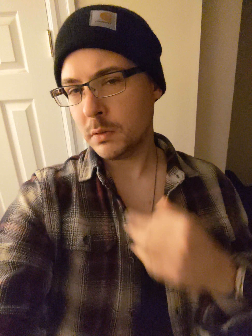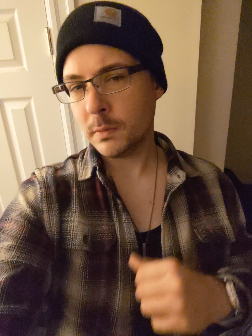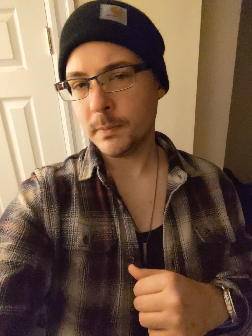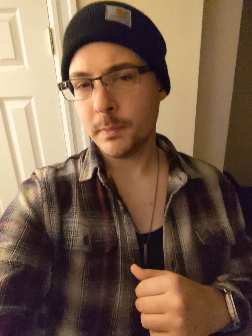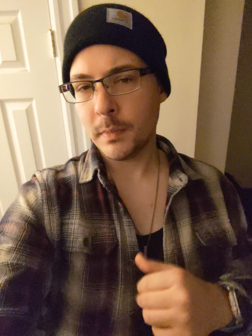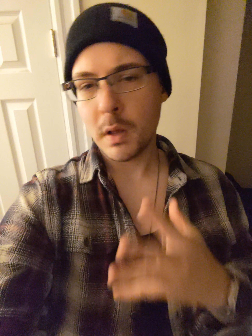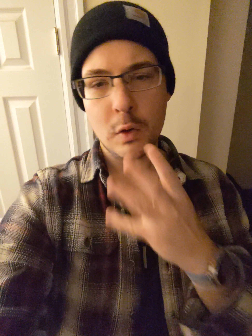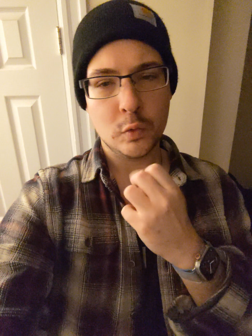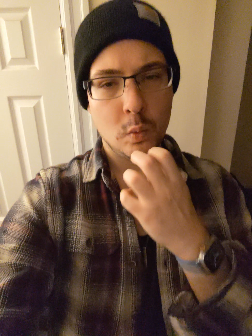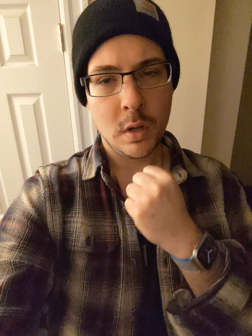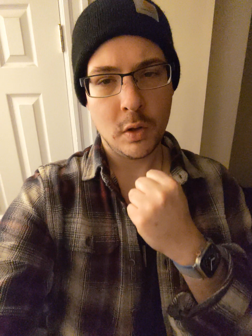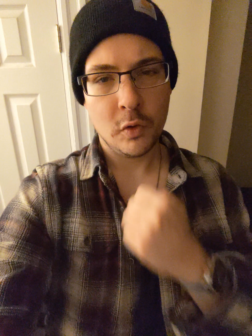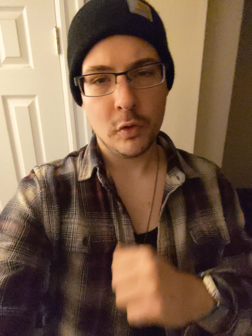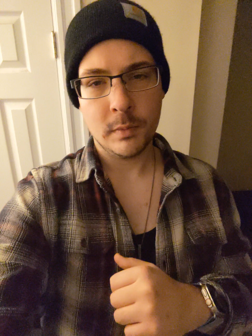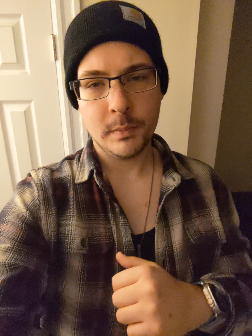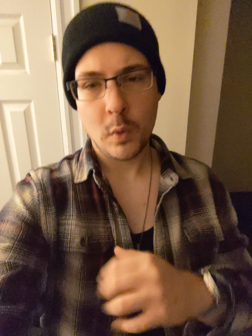underwear